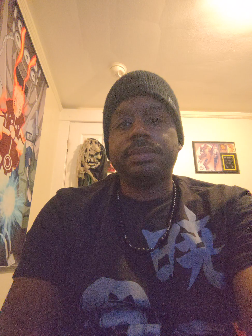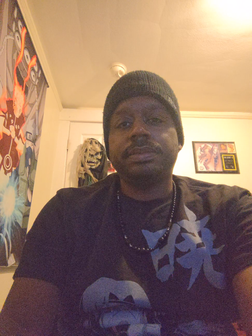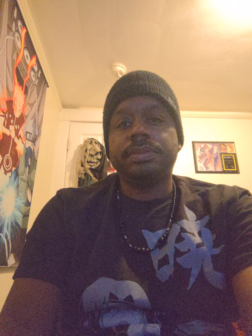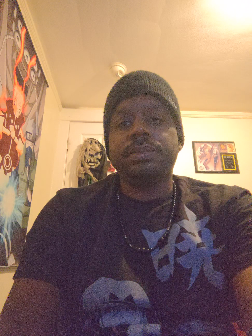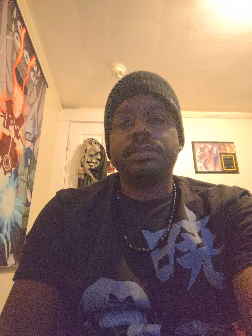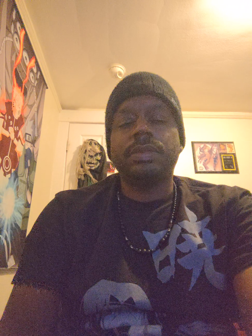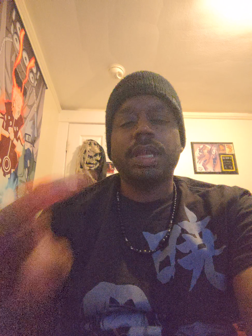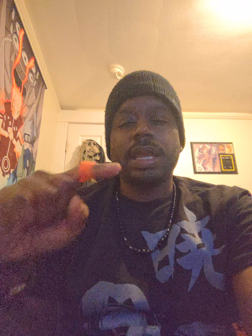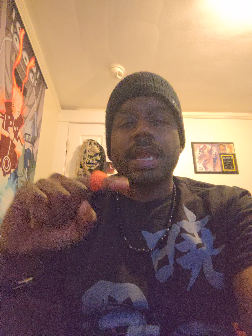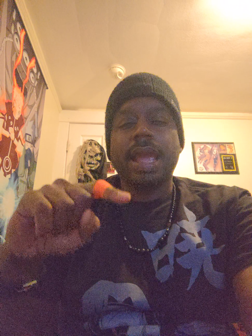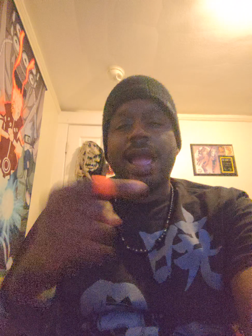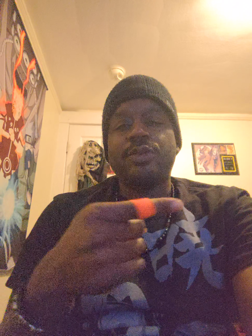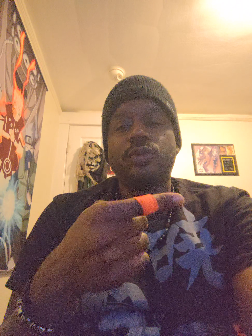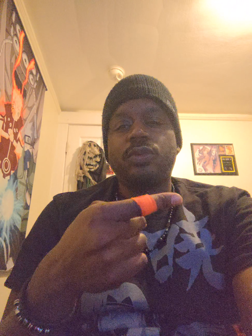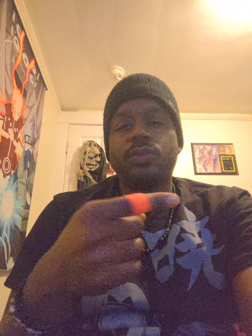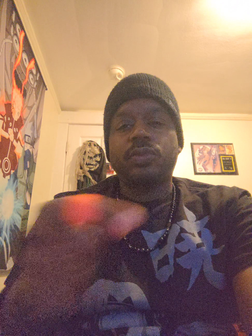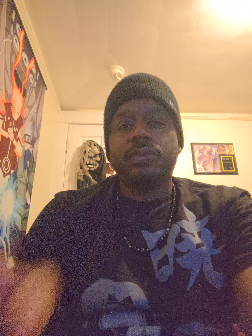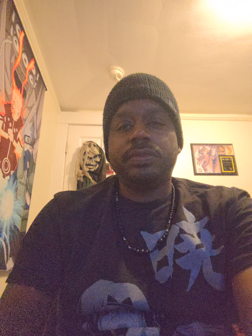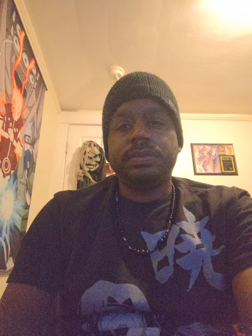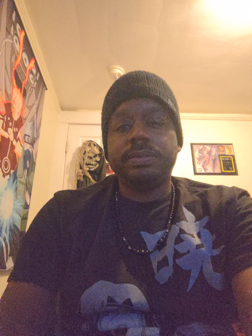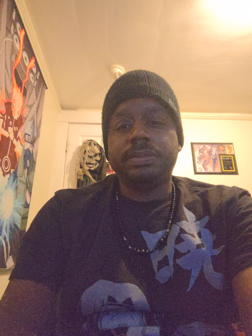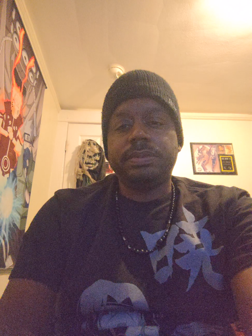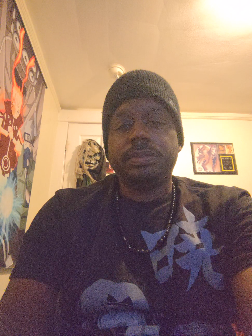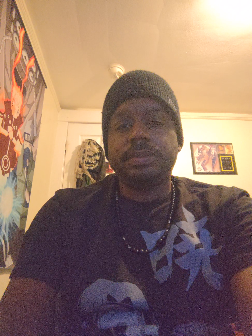owie